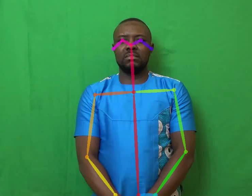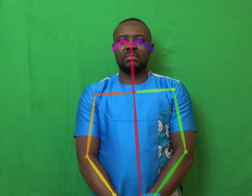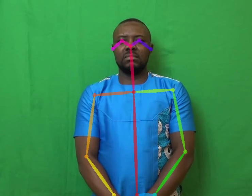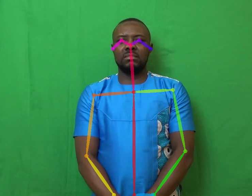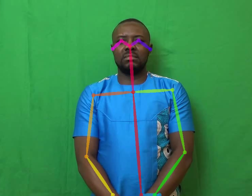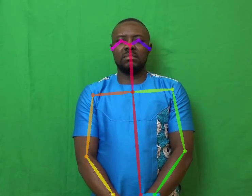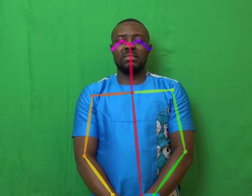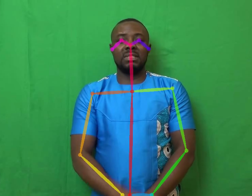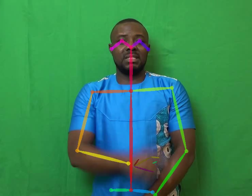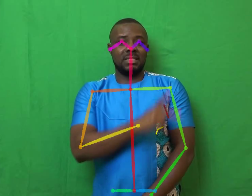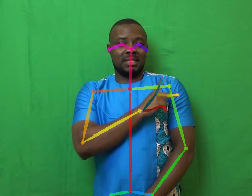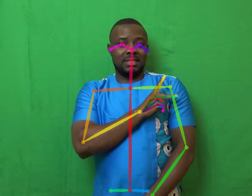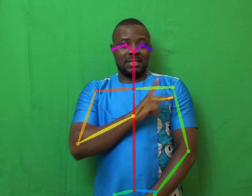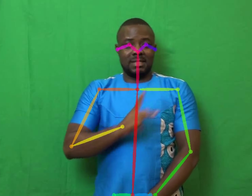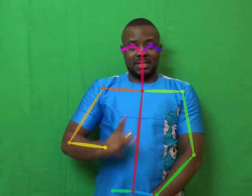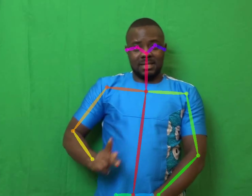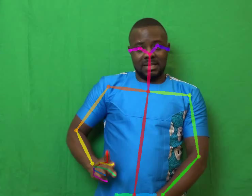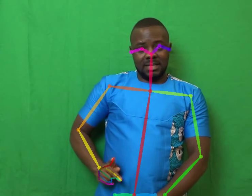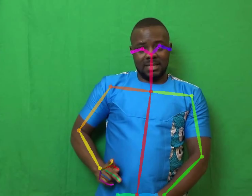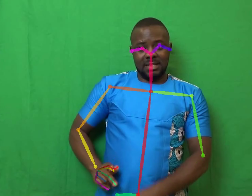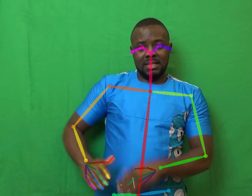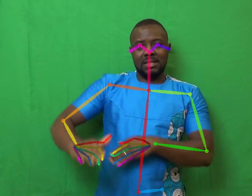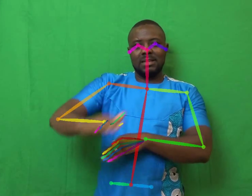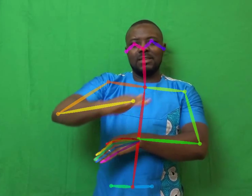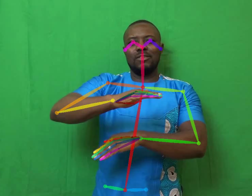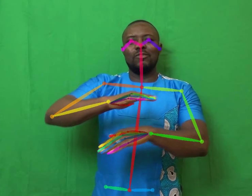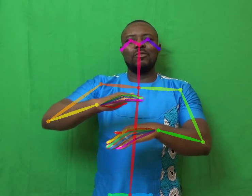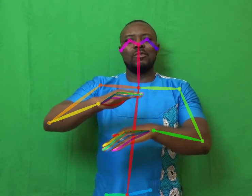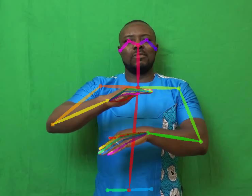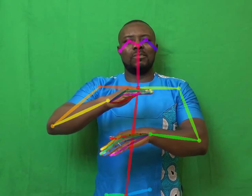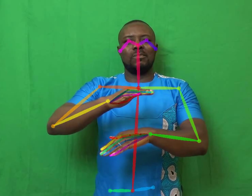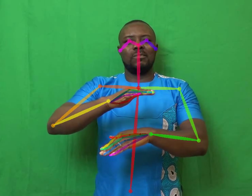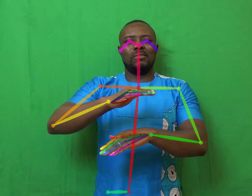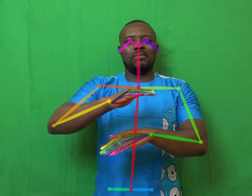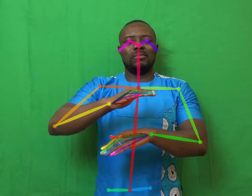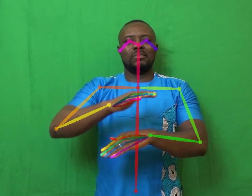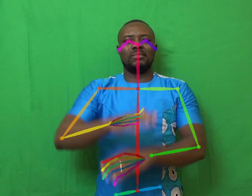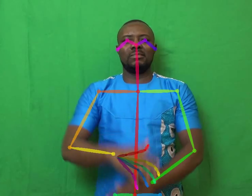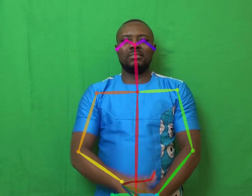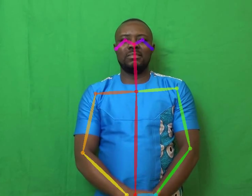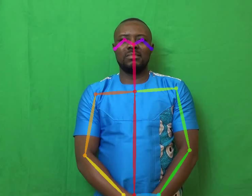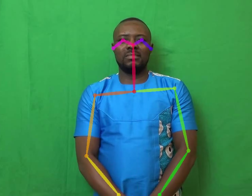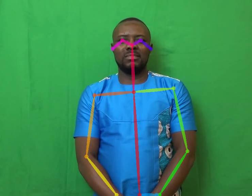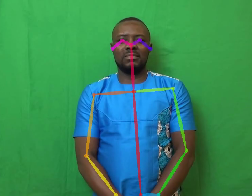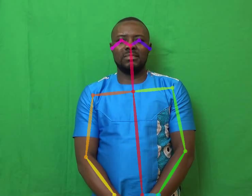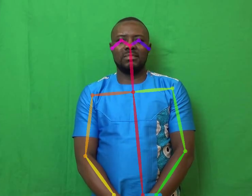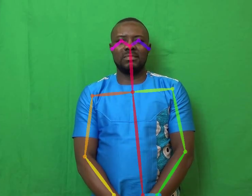kingdom